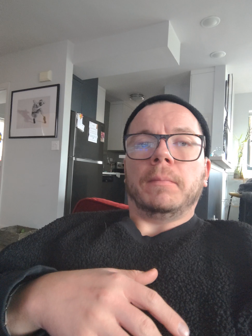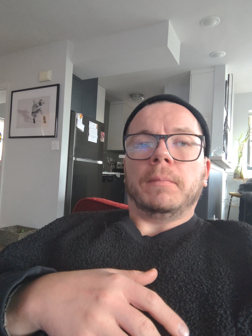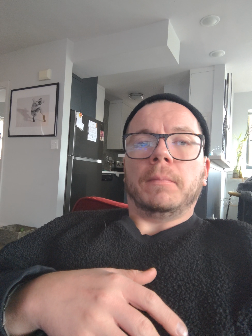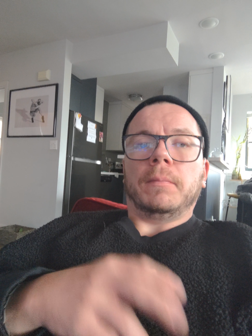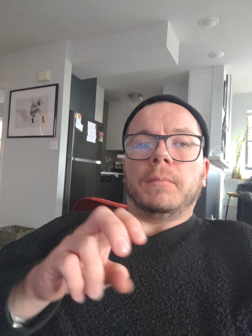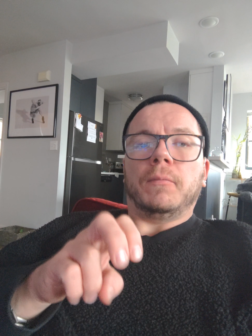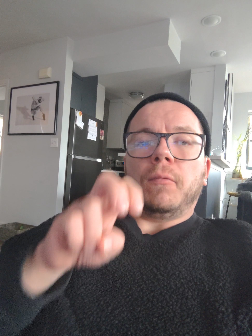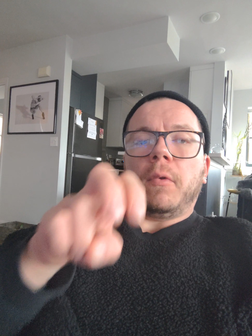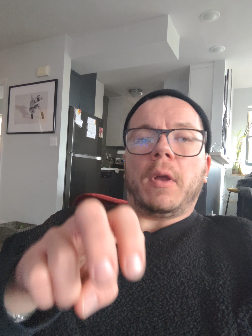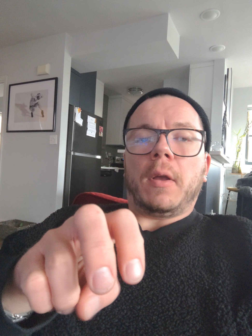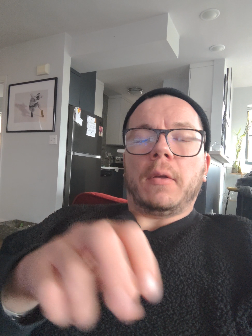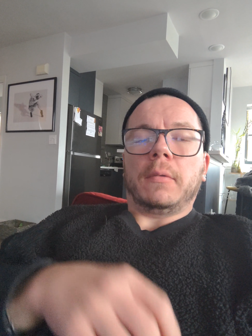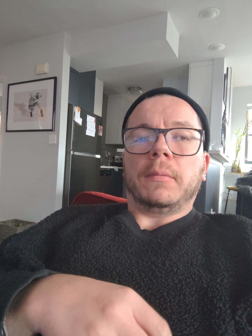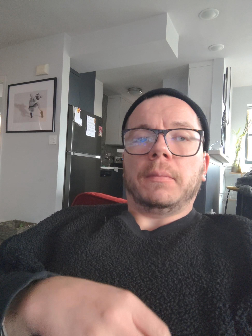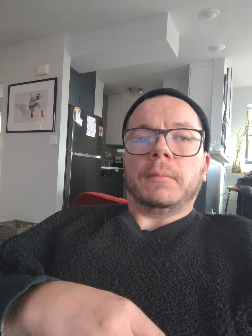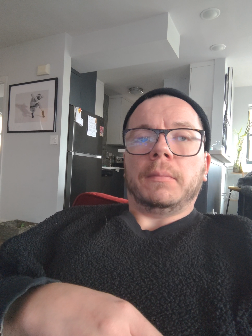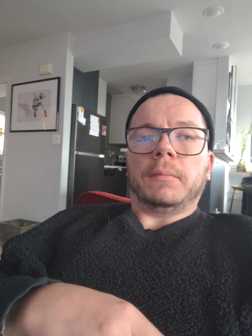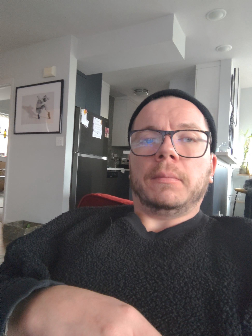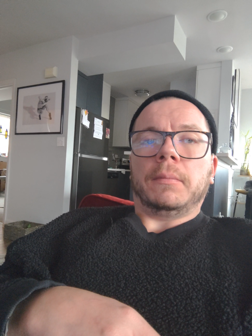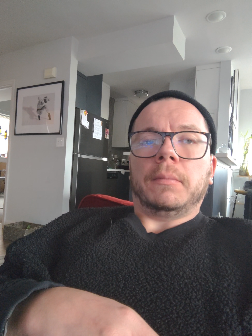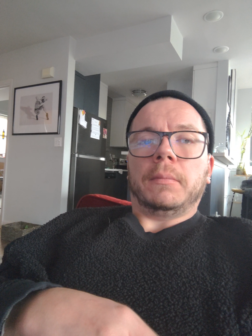ride